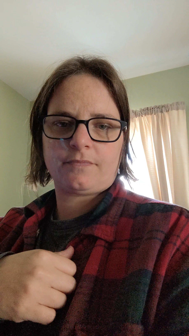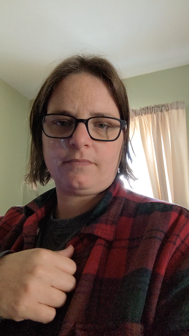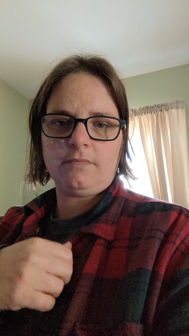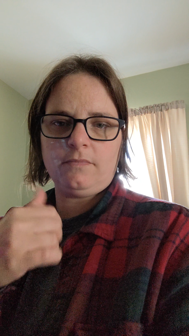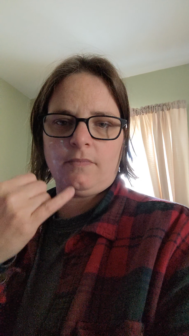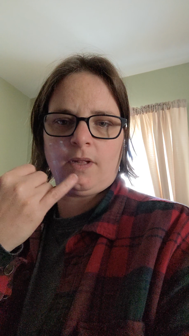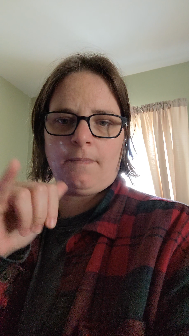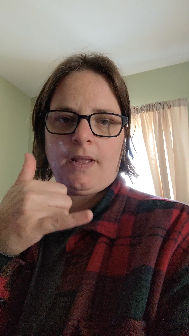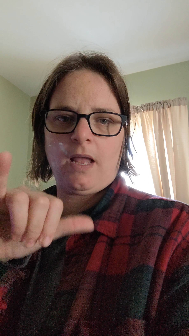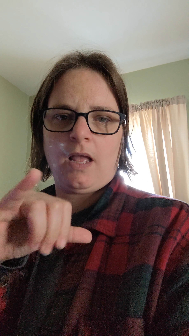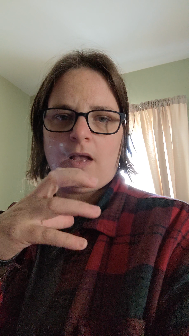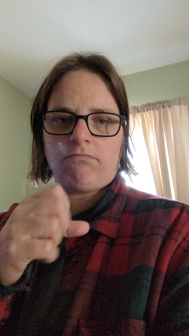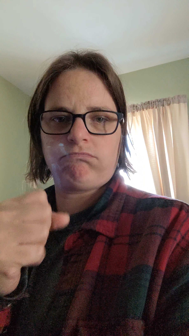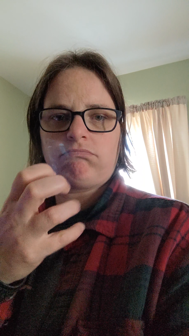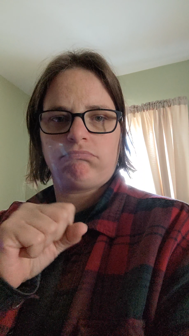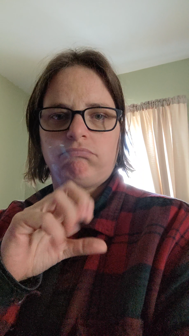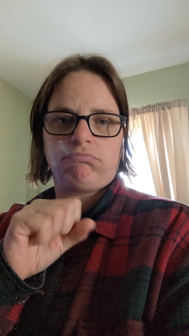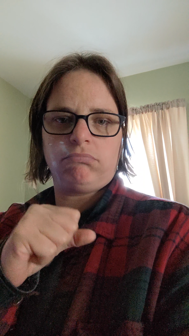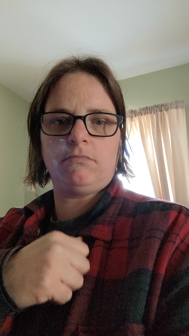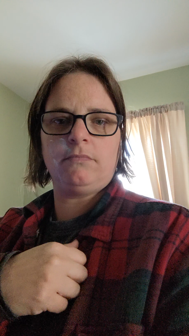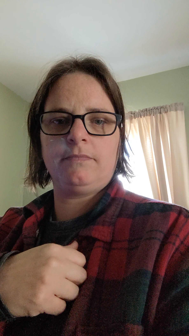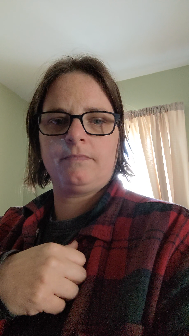play dough